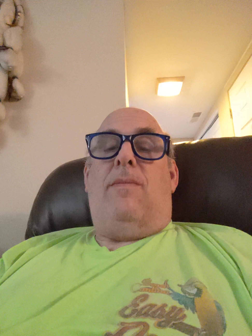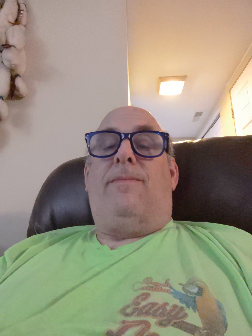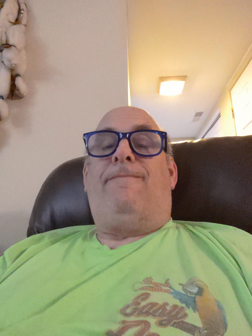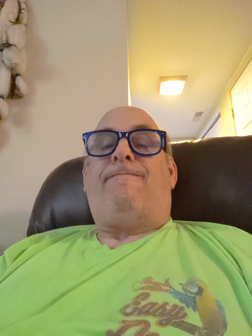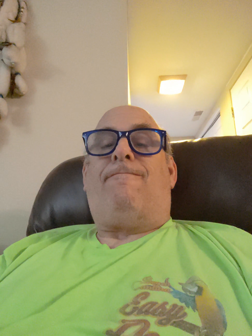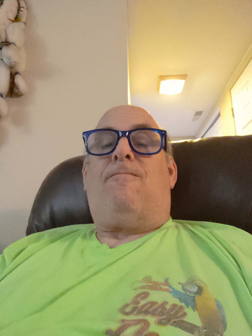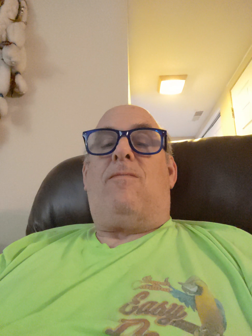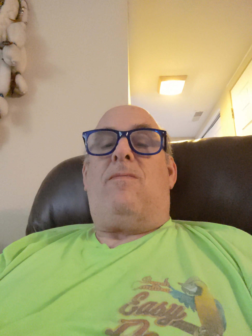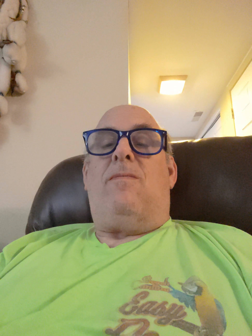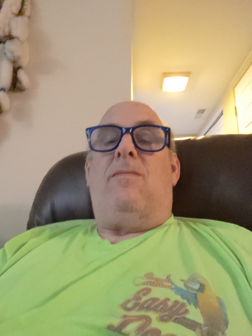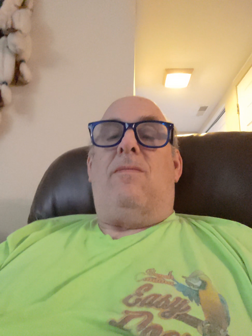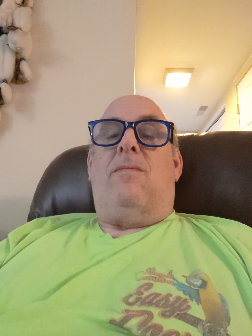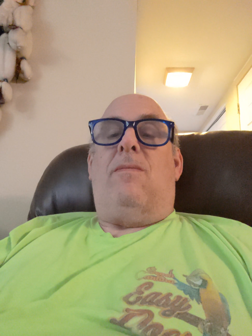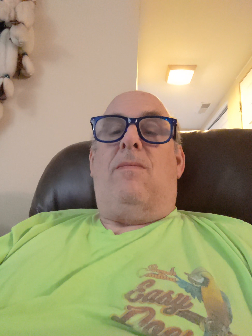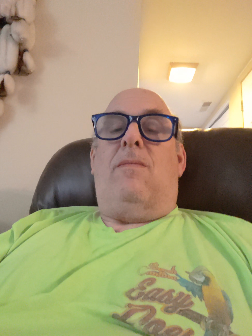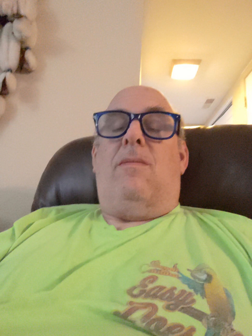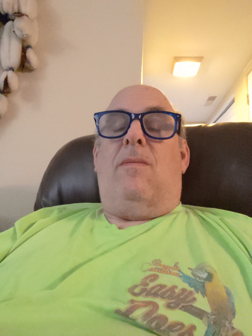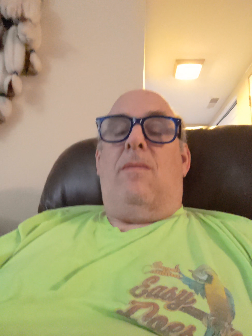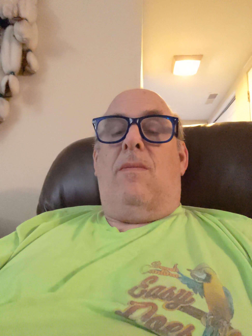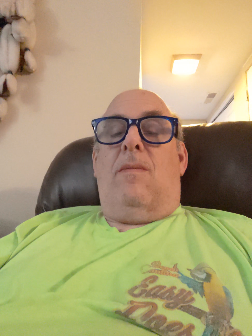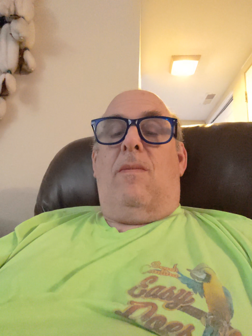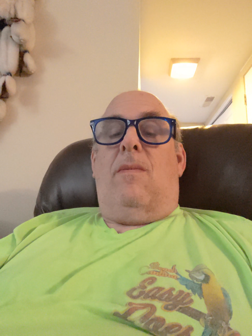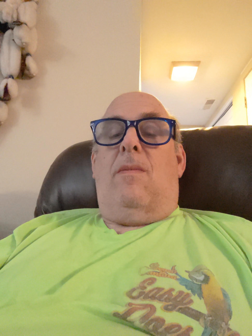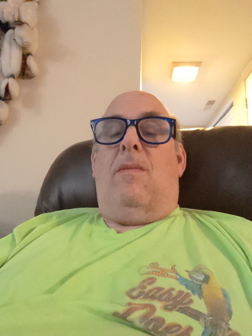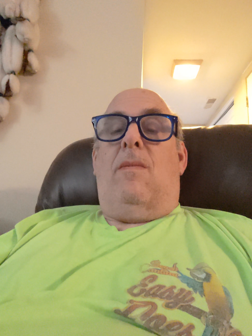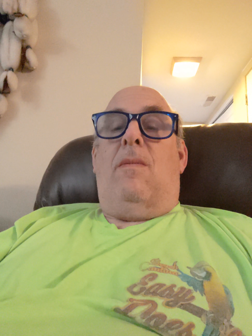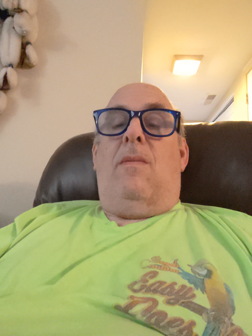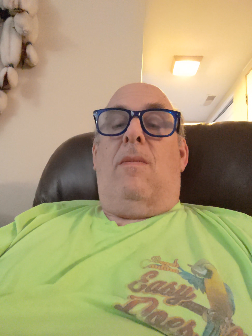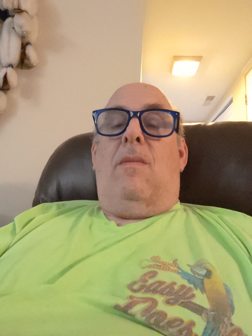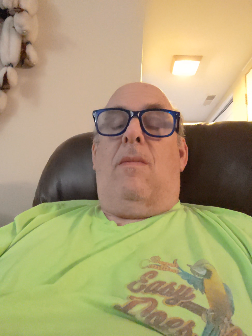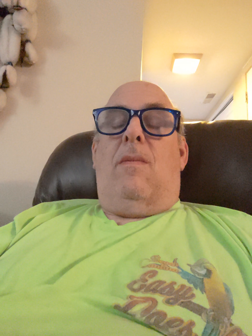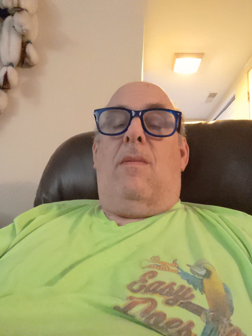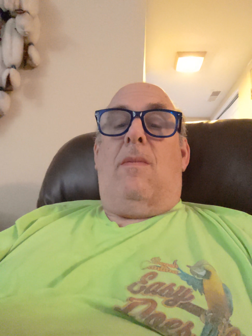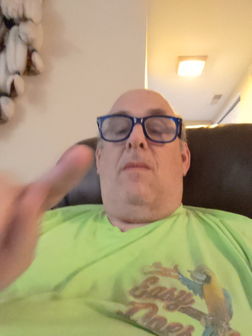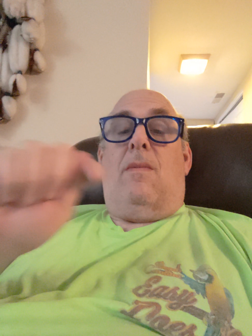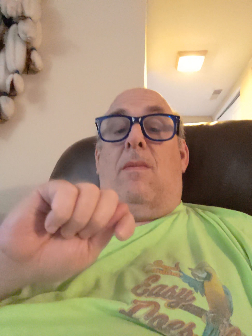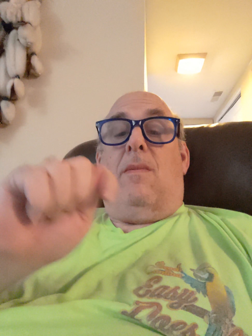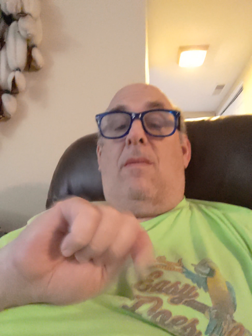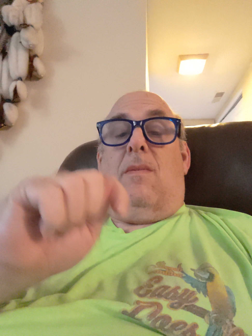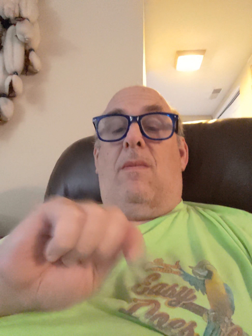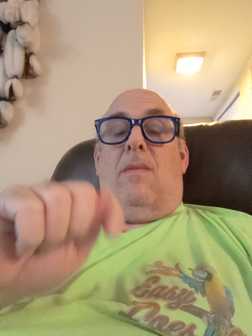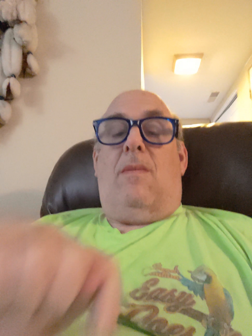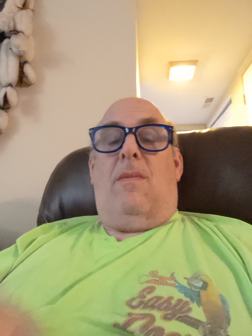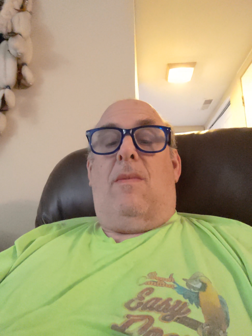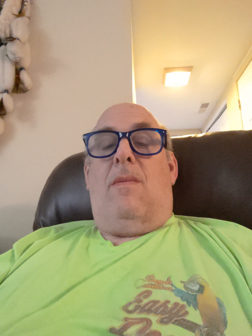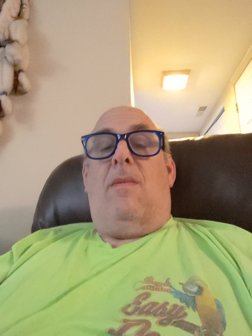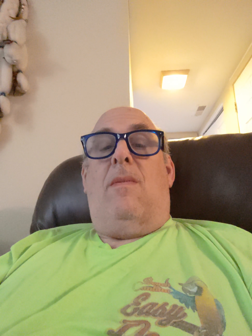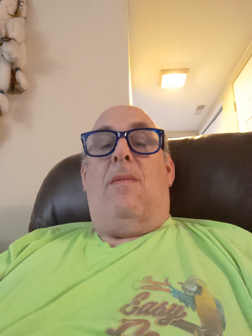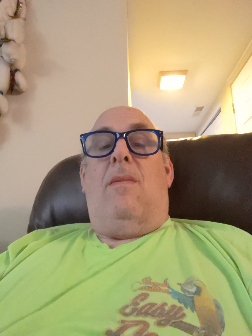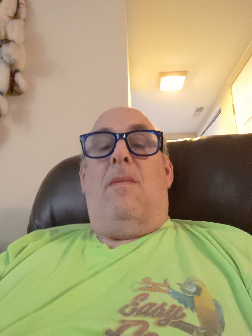potty